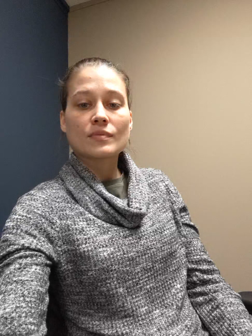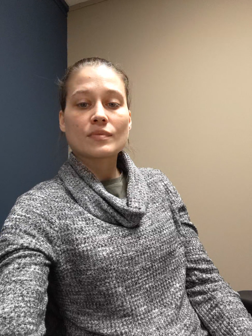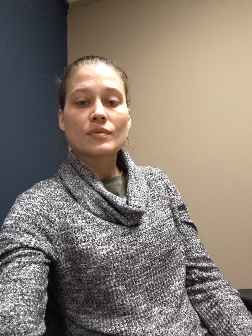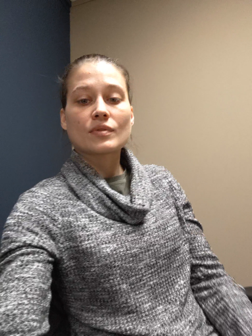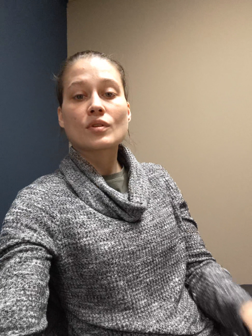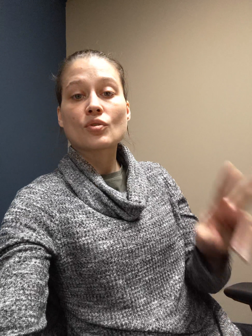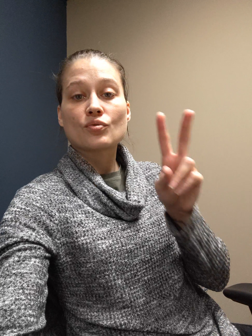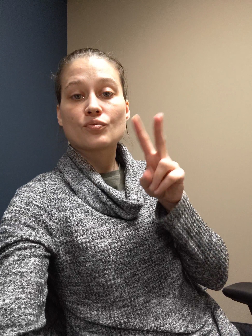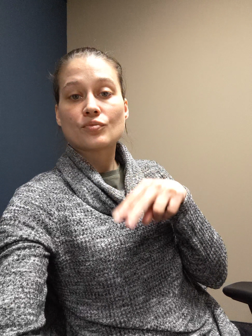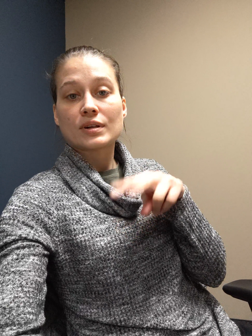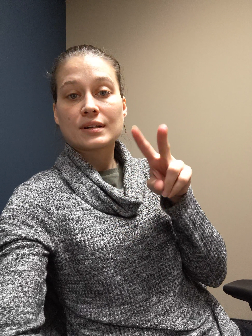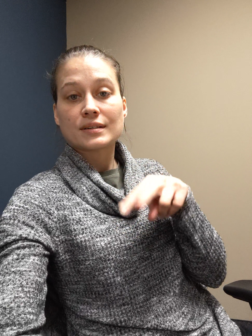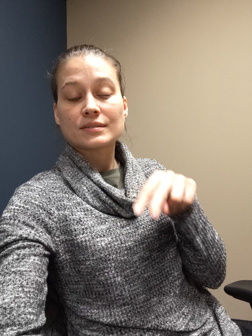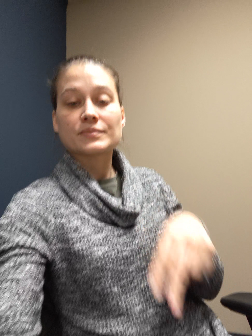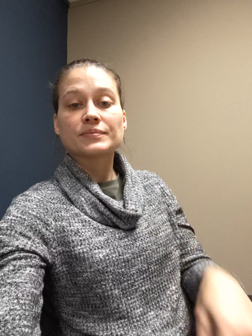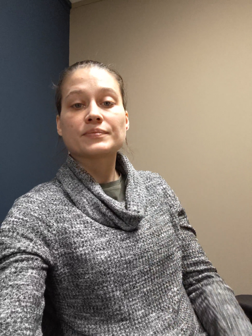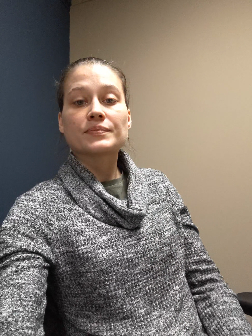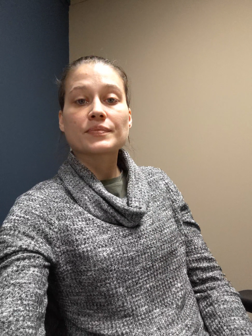read